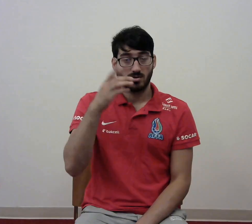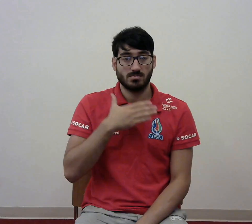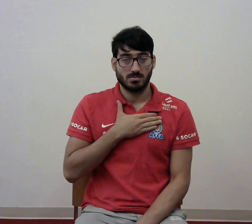mən